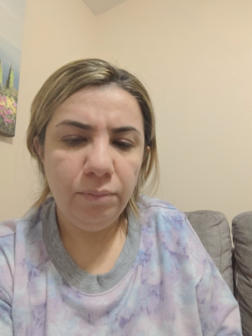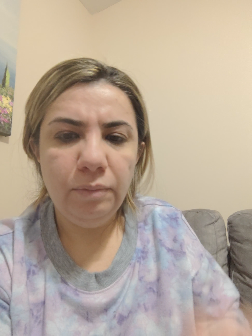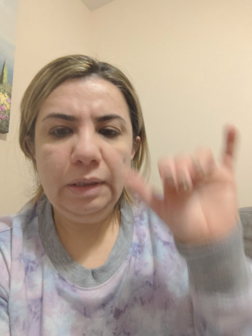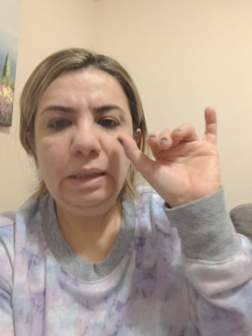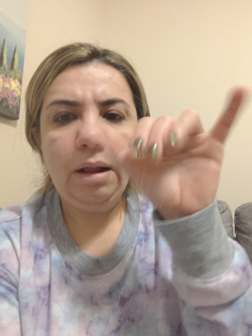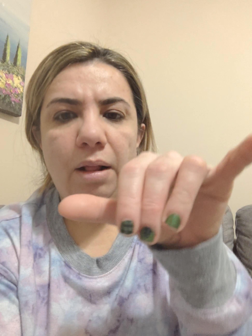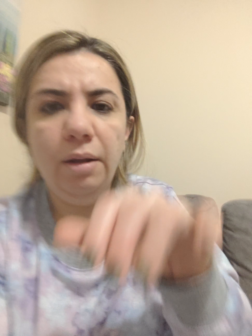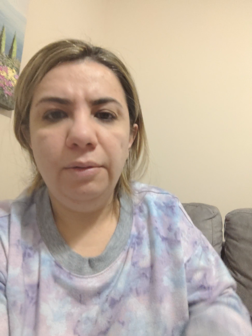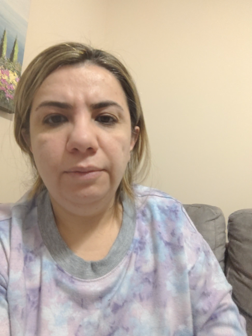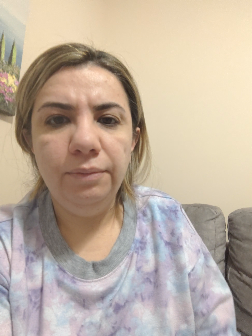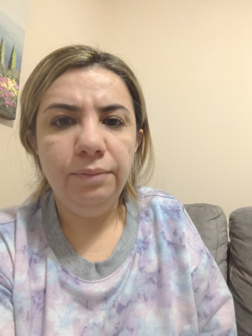that